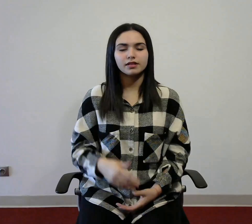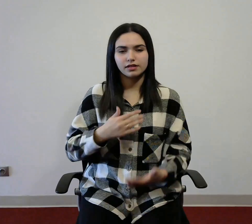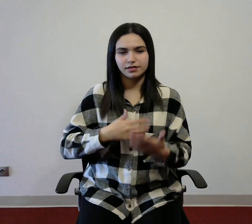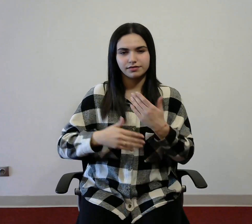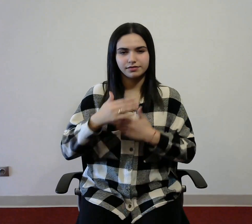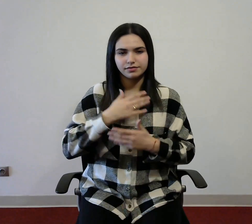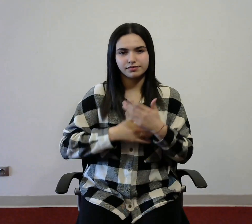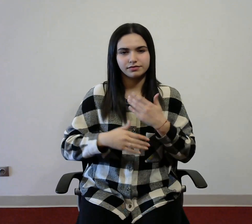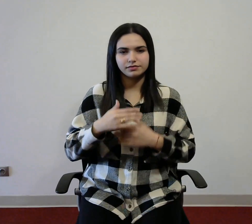əlil